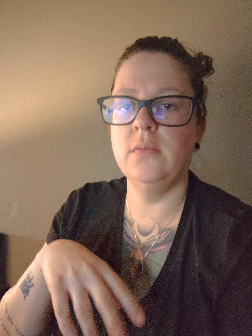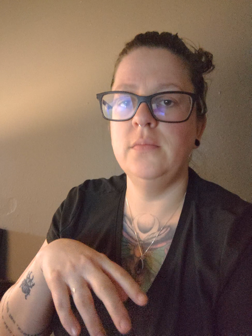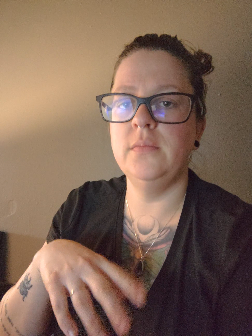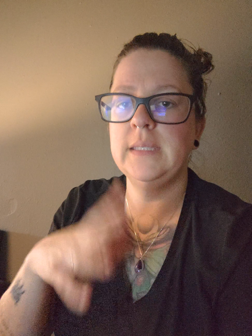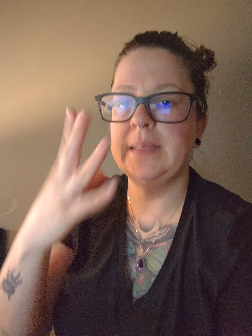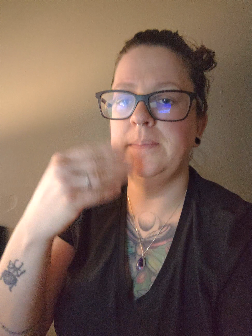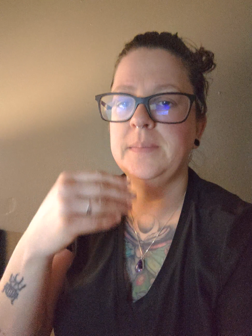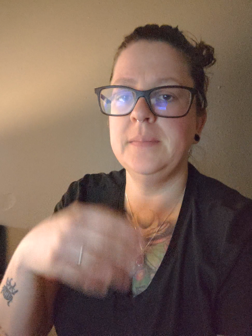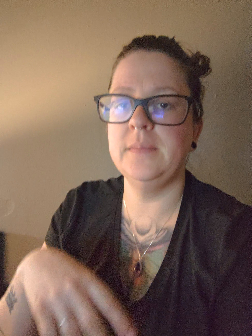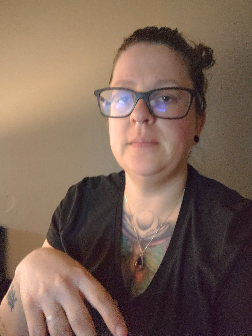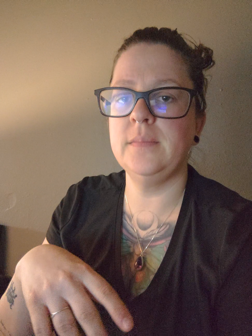sleep